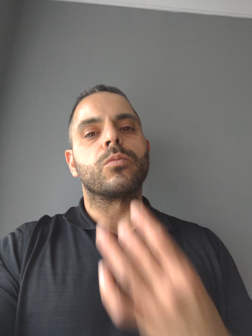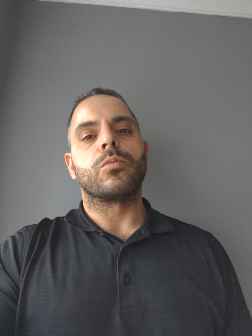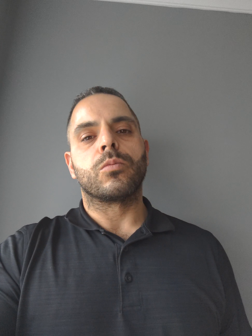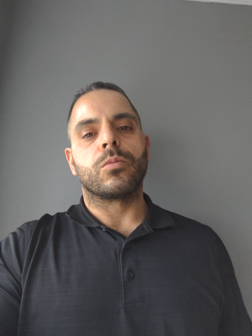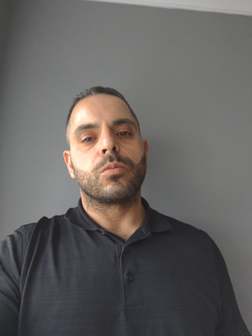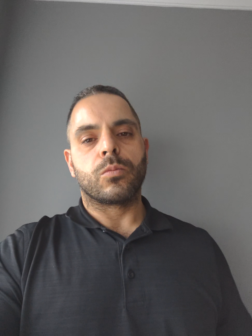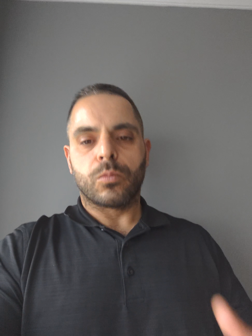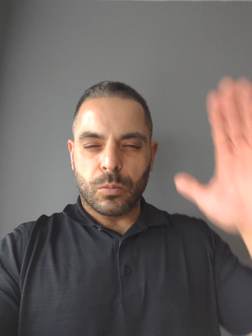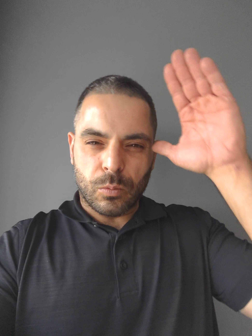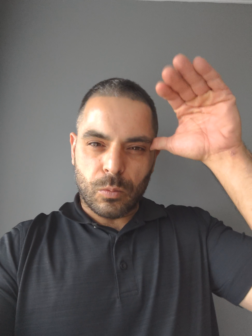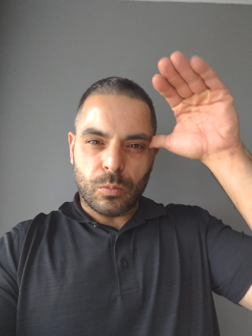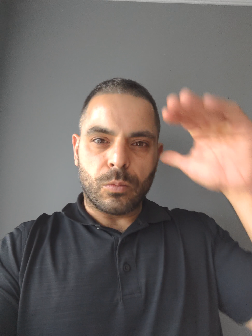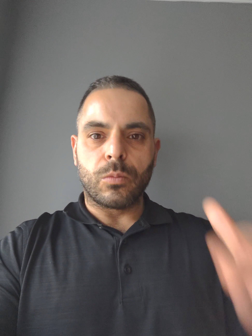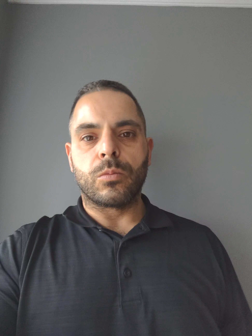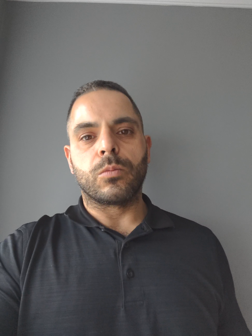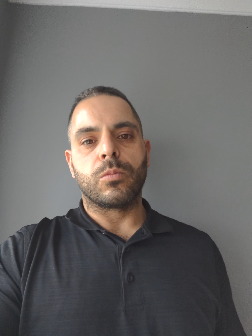donkey